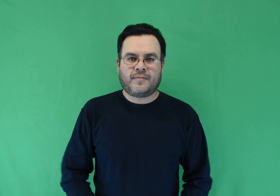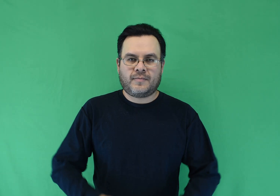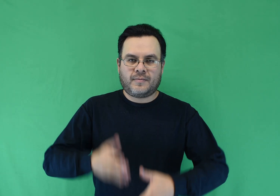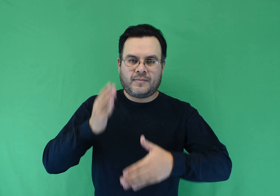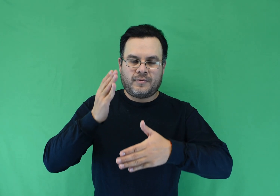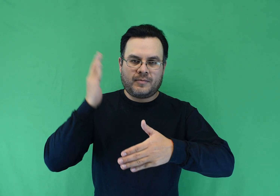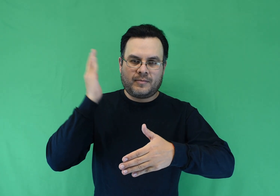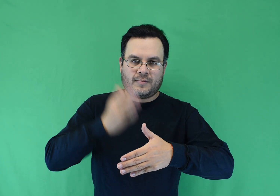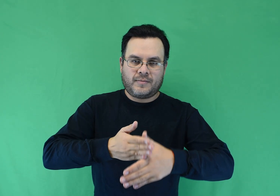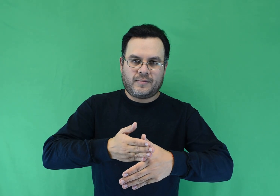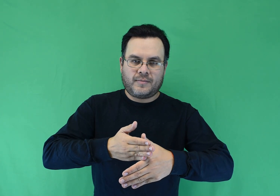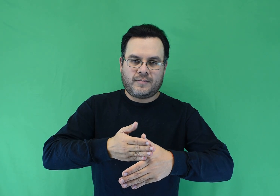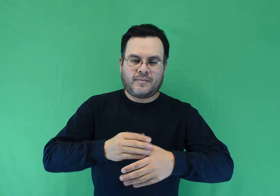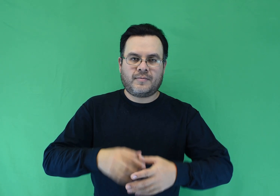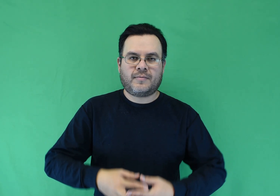ir